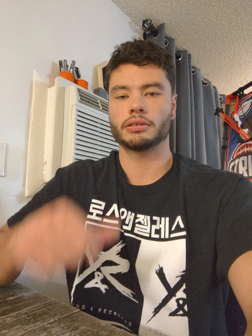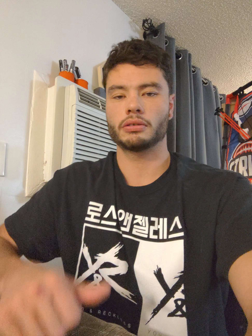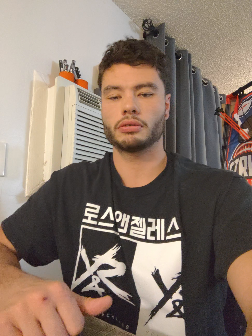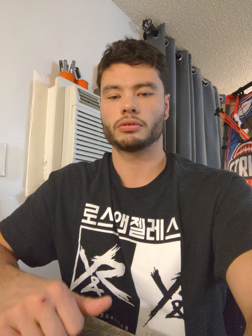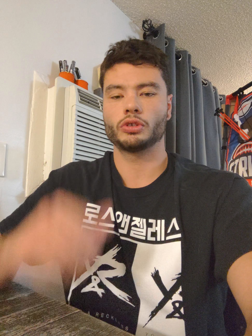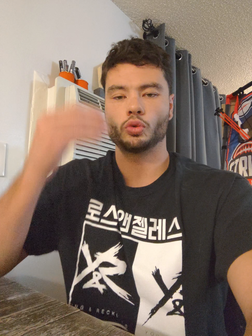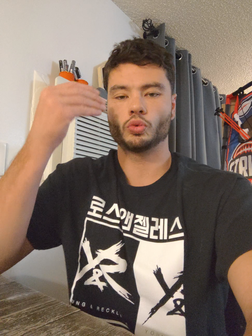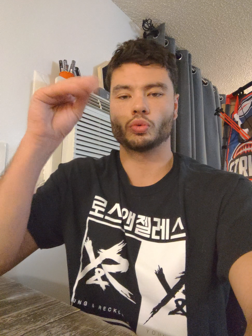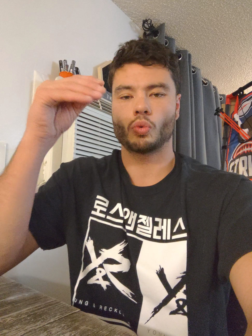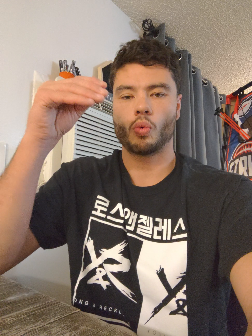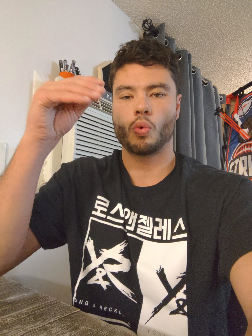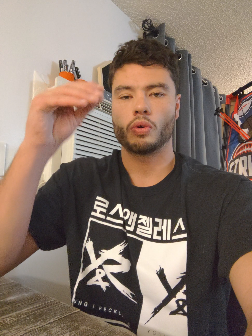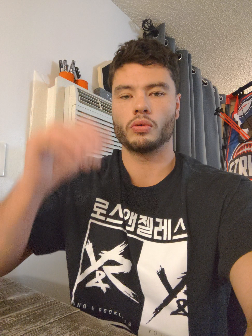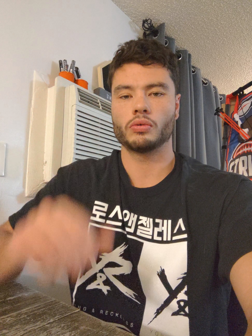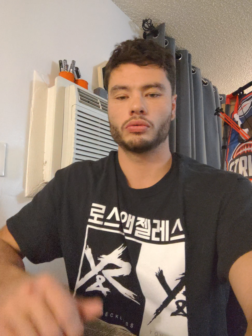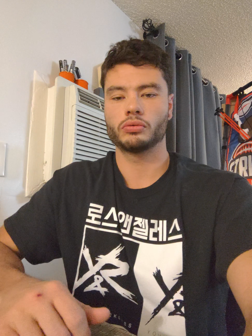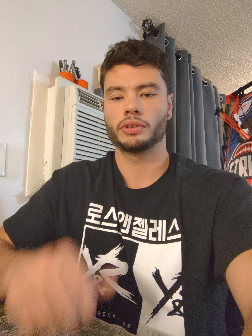store